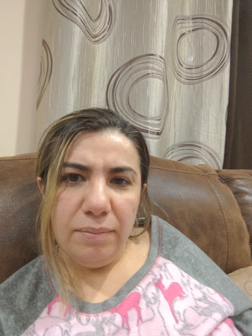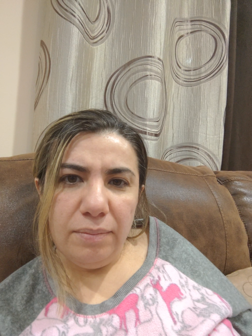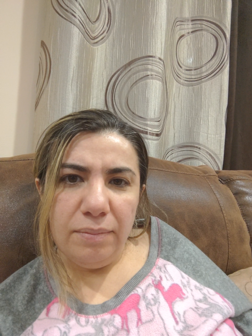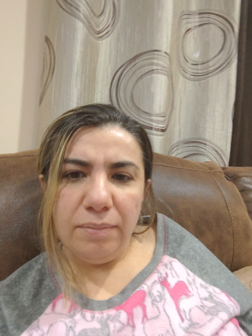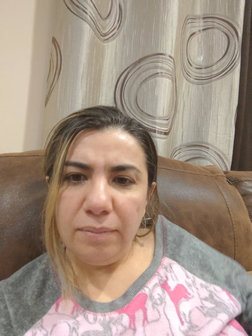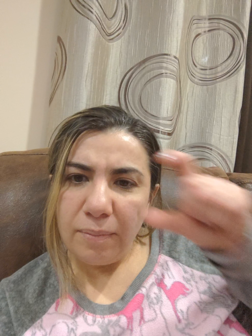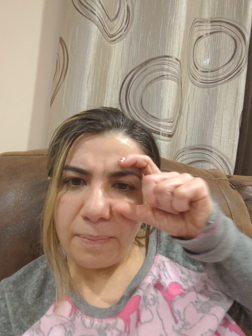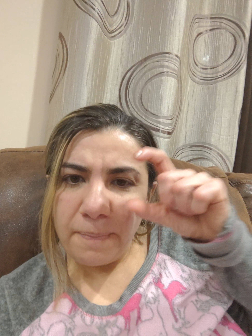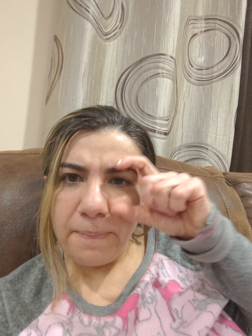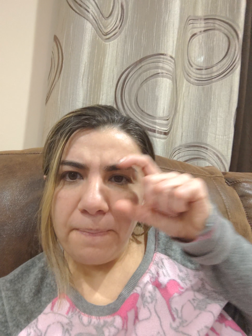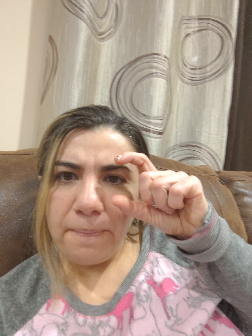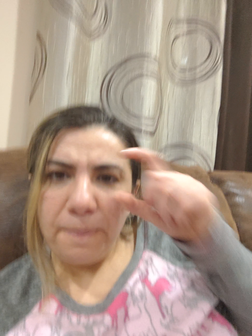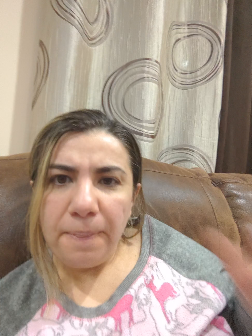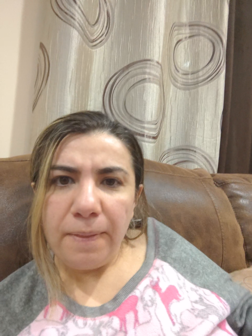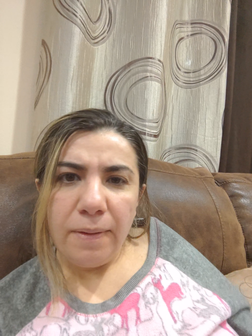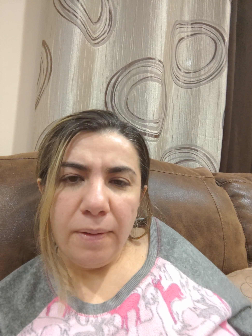window